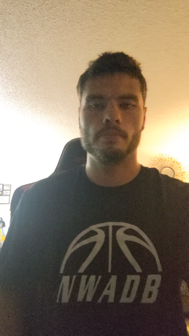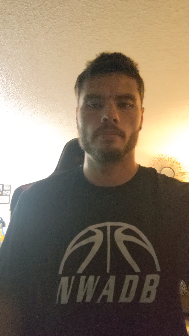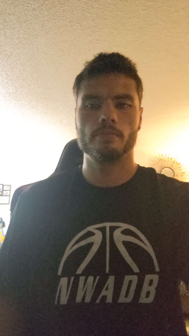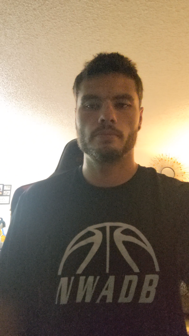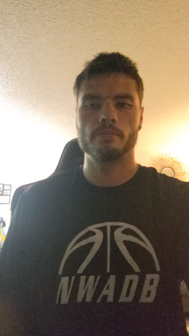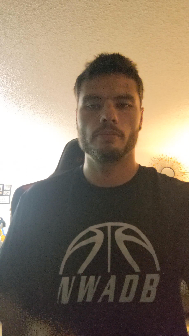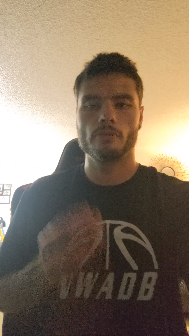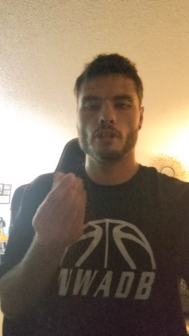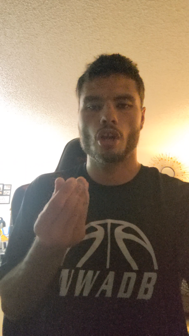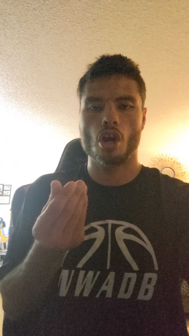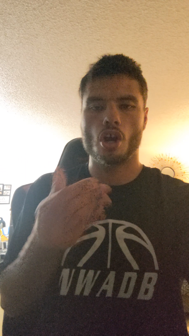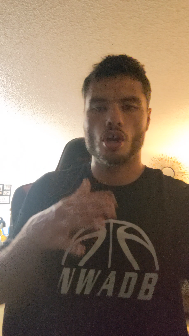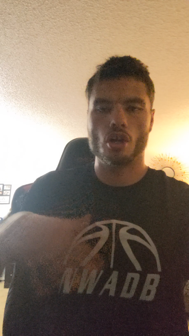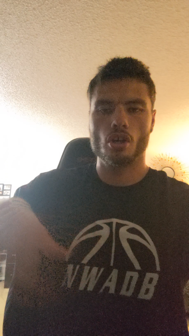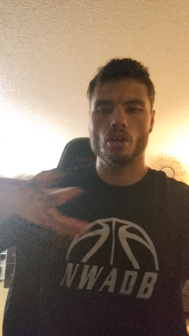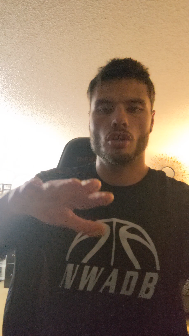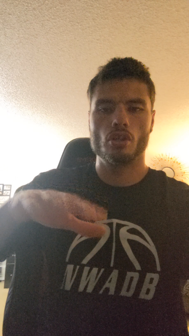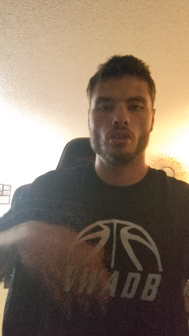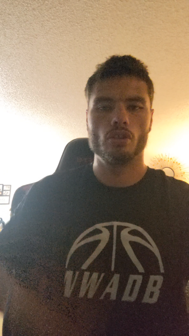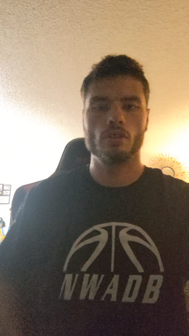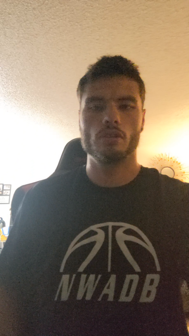garden